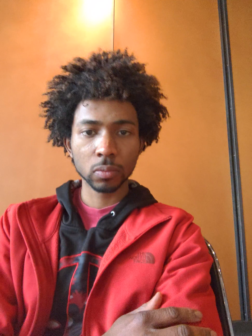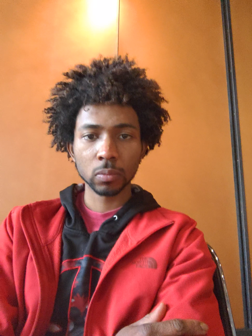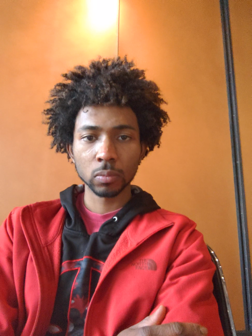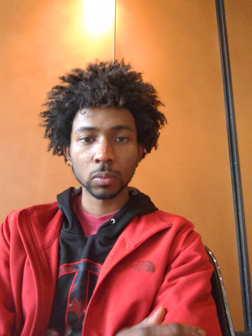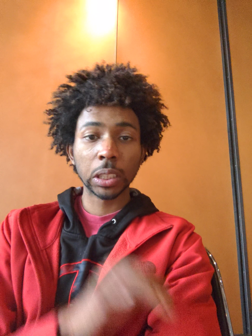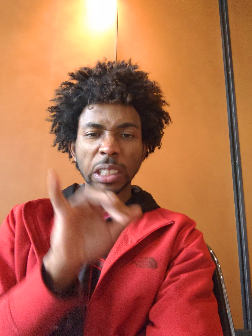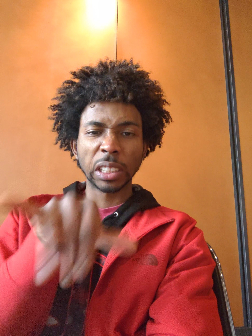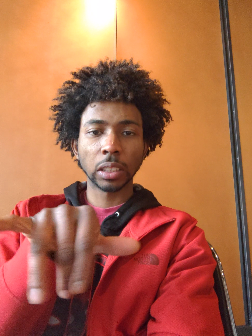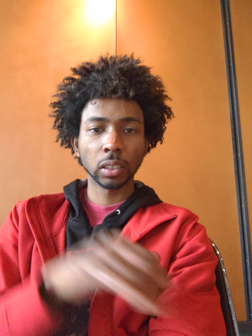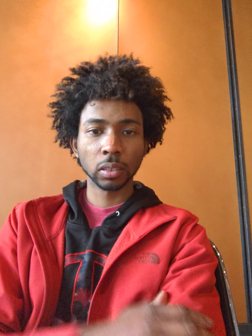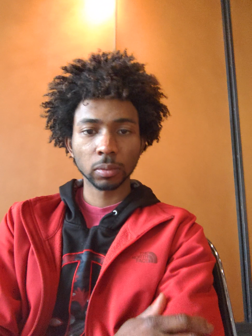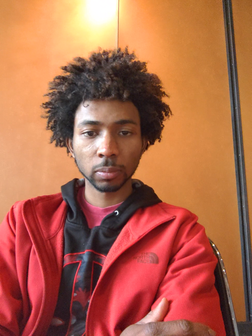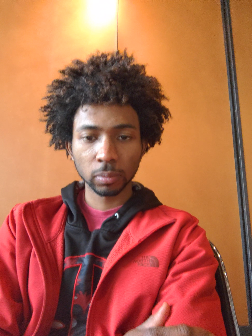that